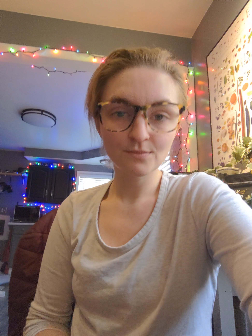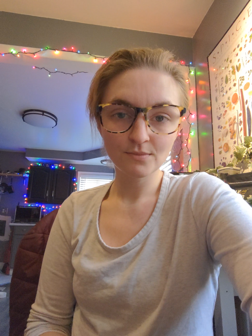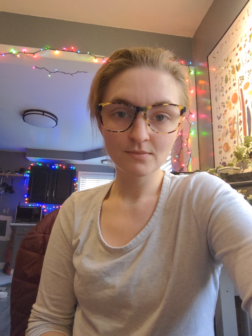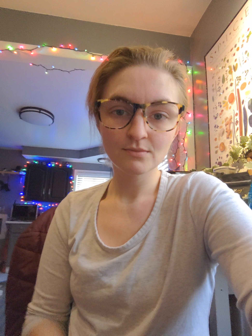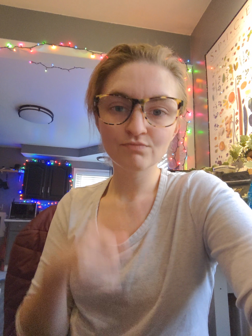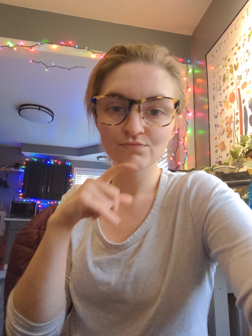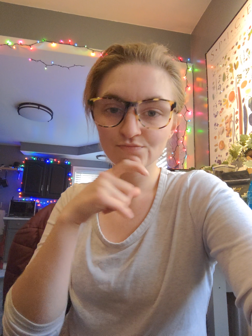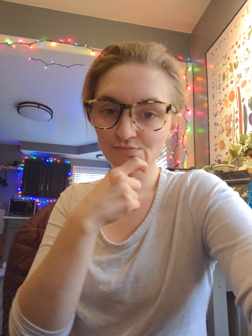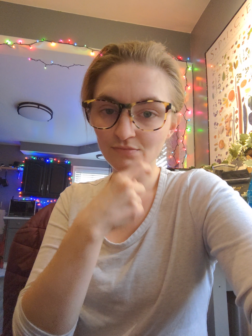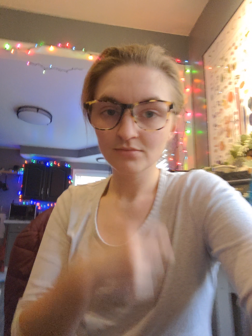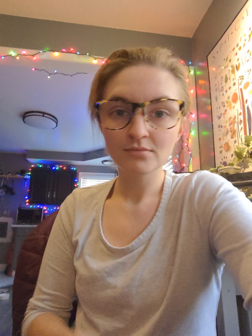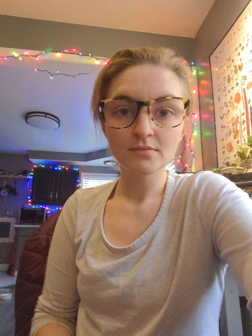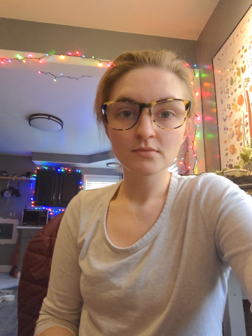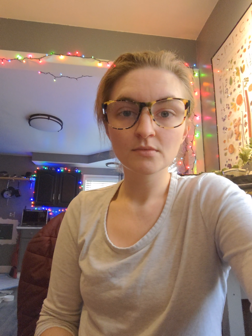cereal